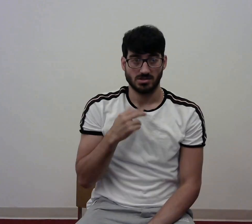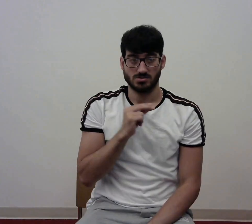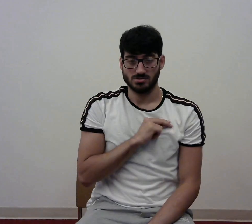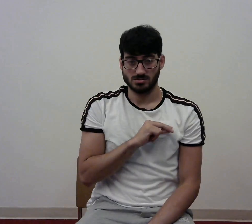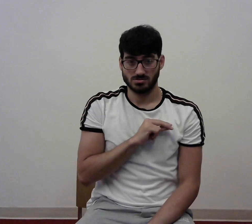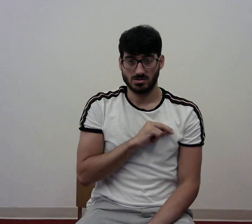iş